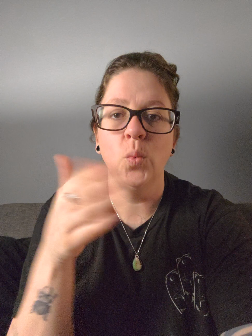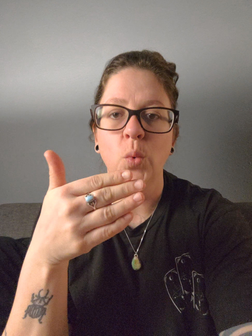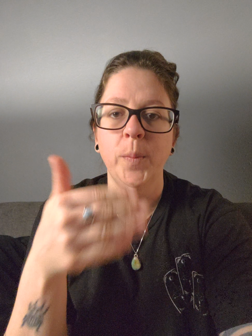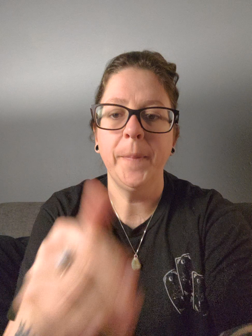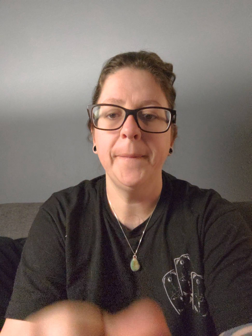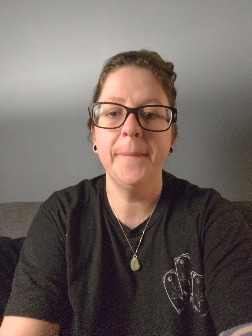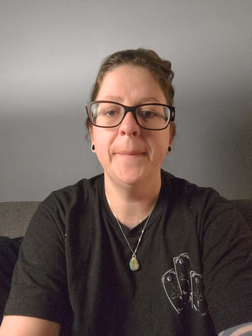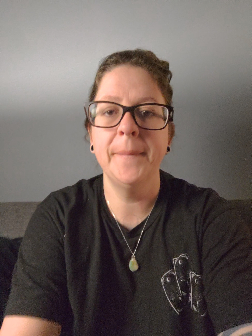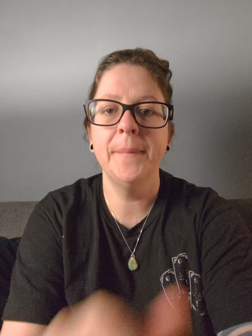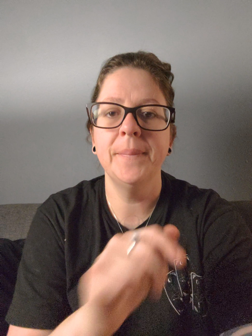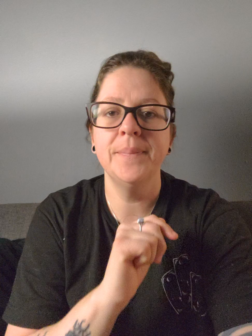room